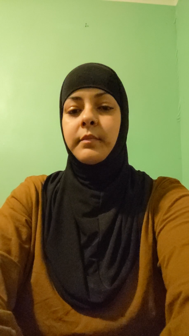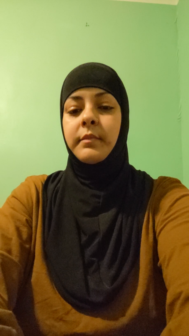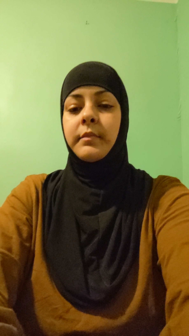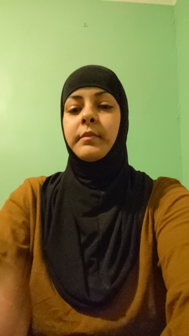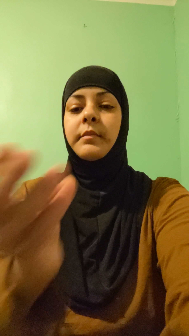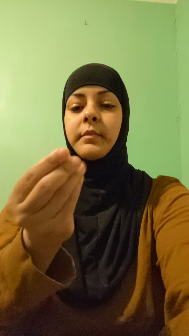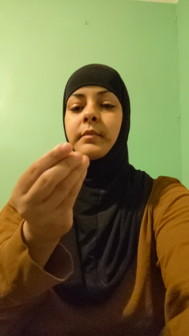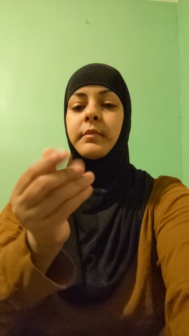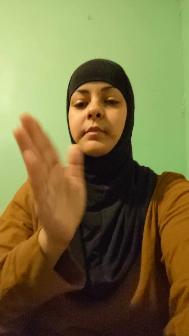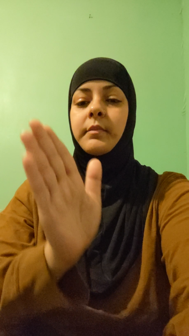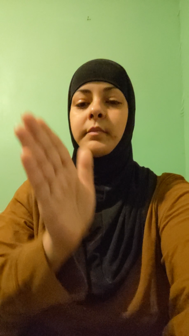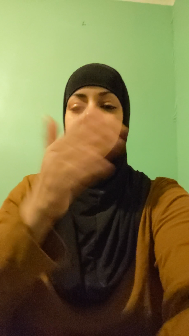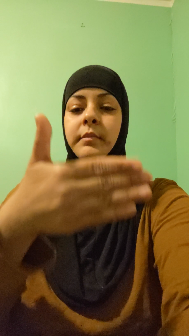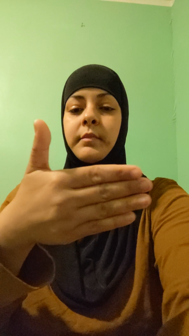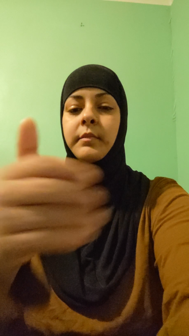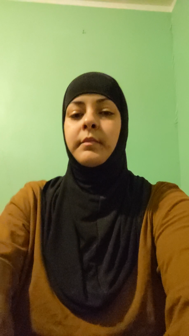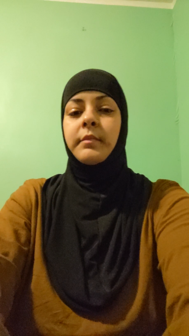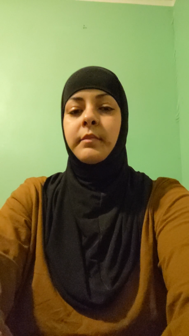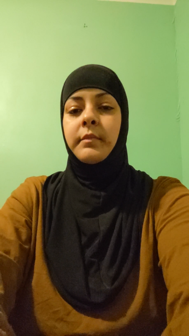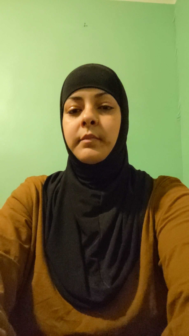sandbox